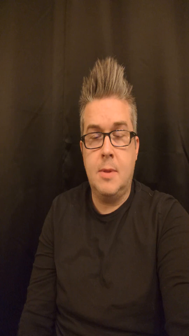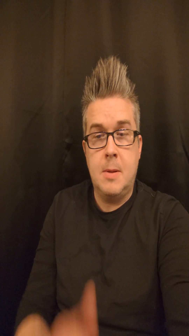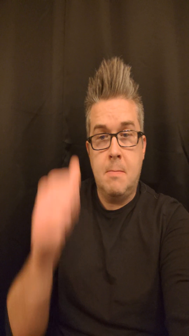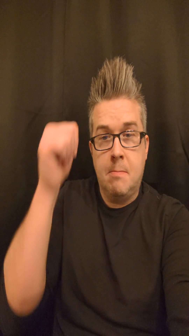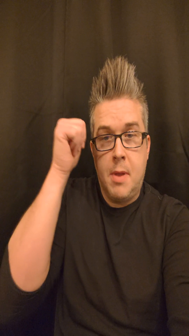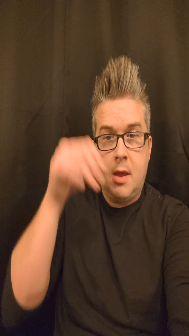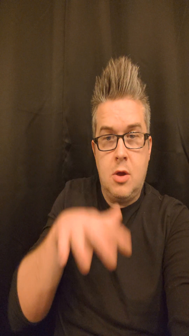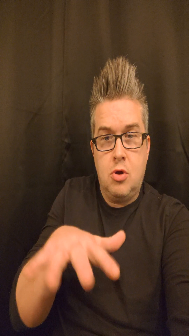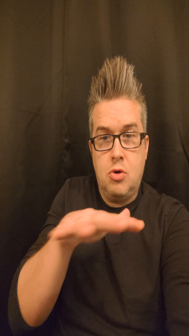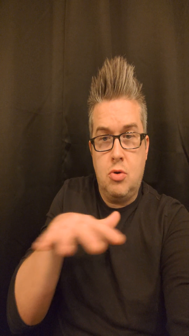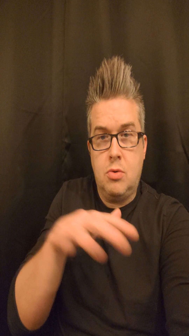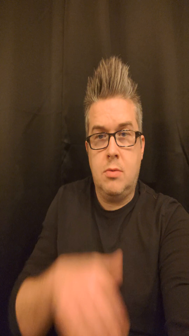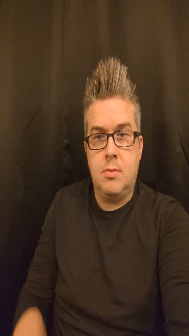backyard